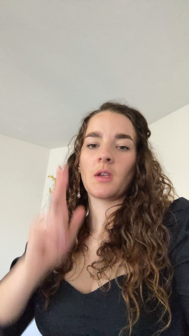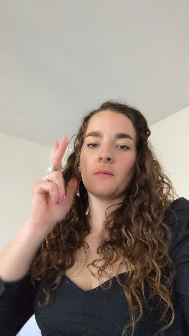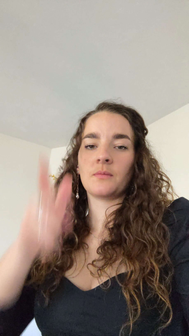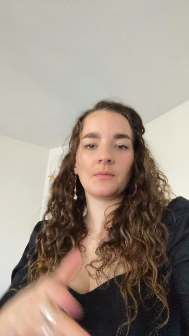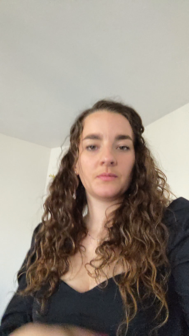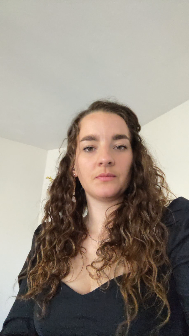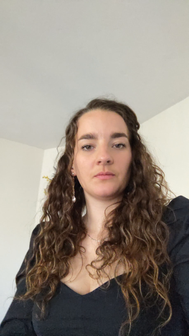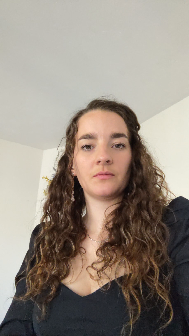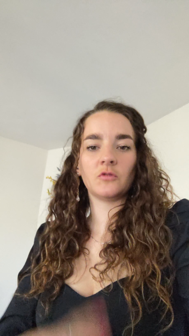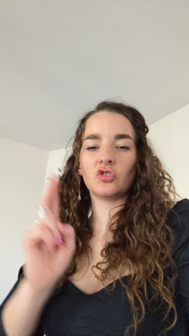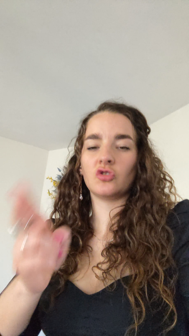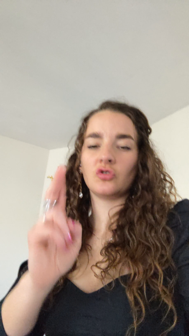hurry